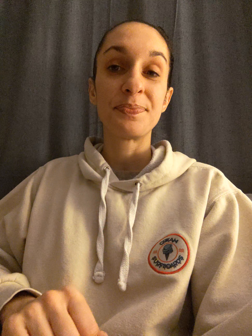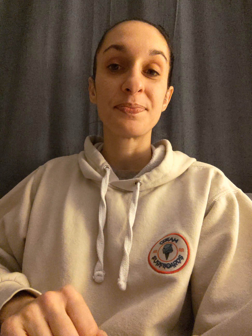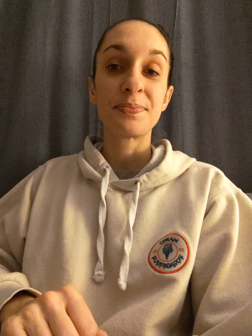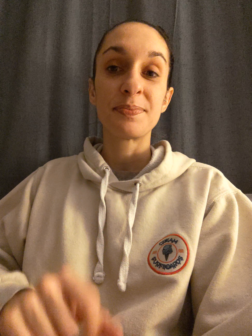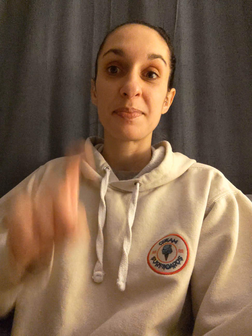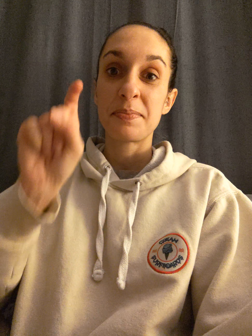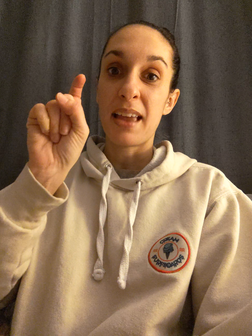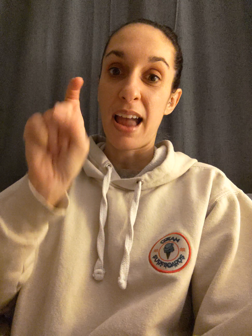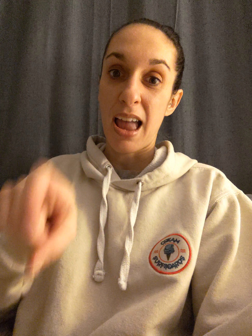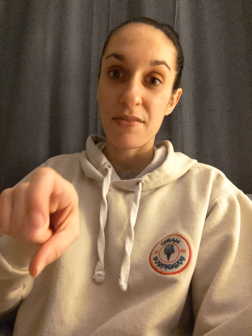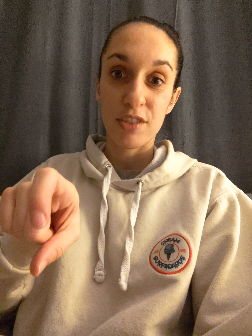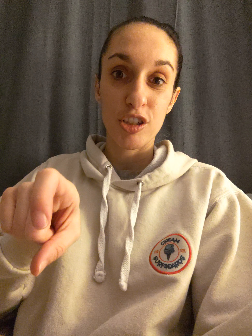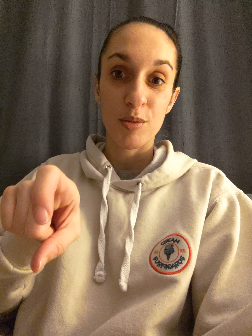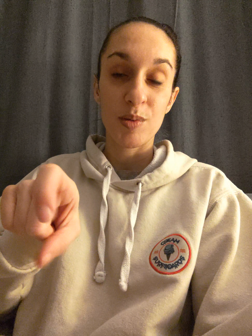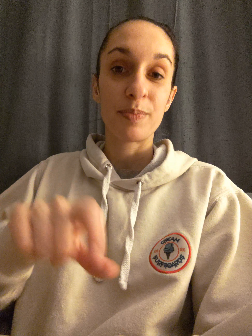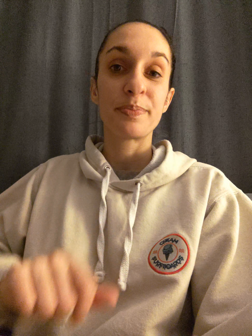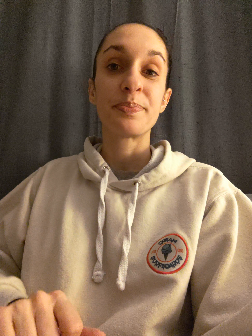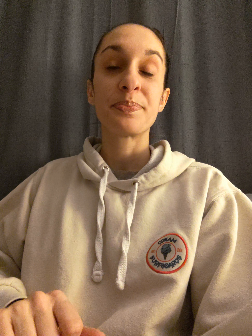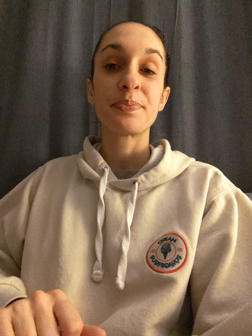have to